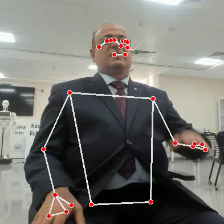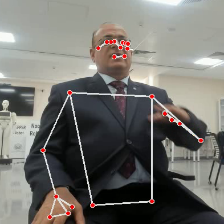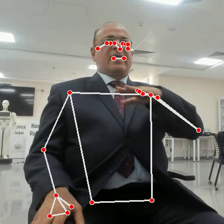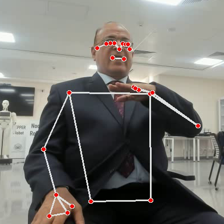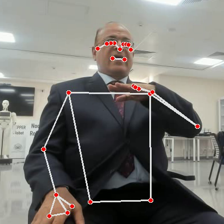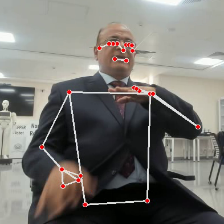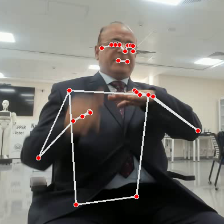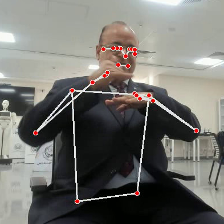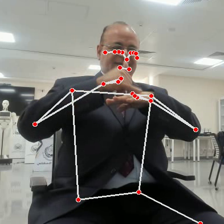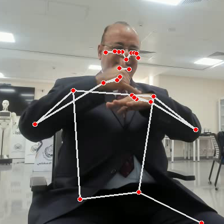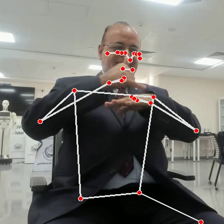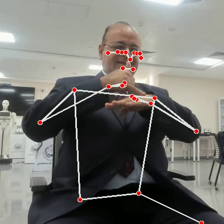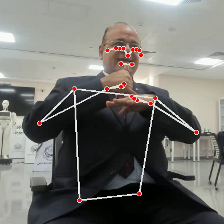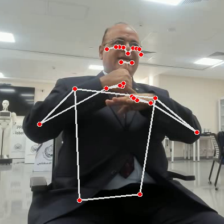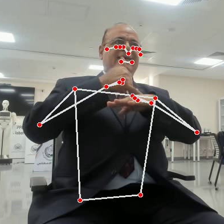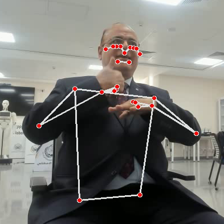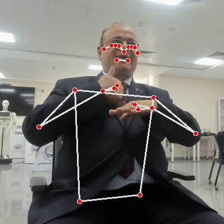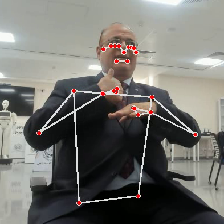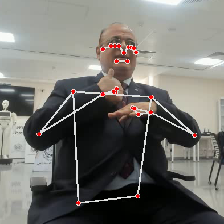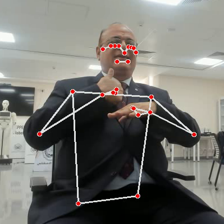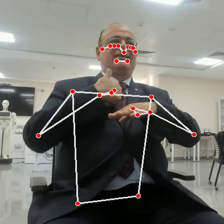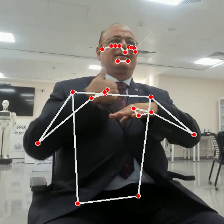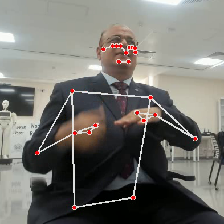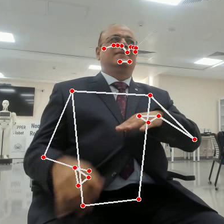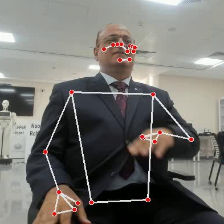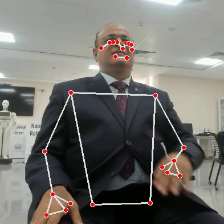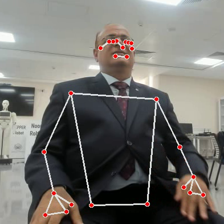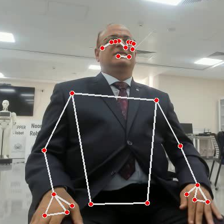khatbty